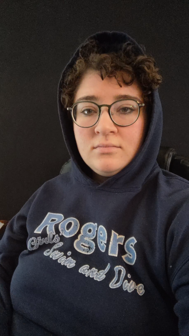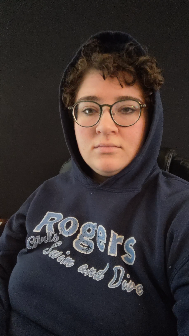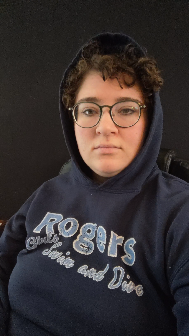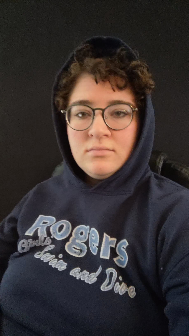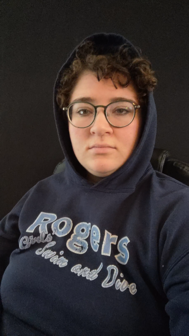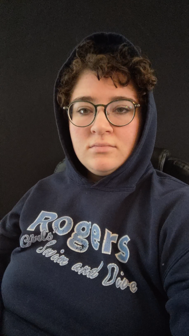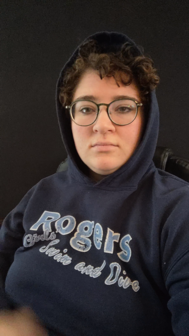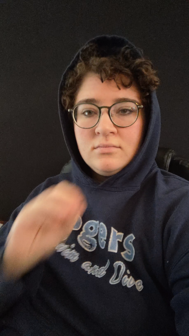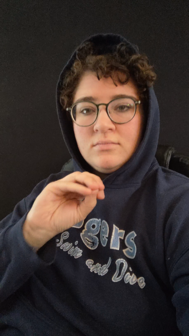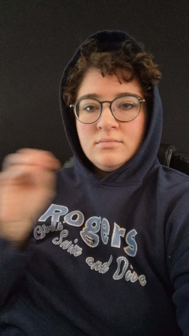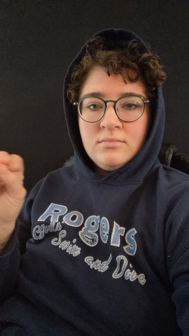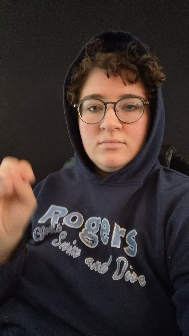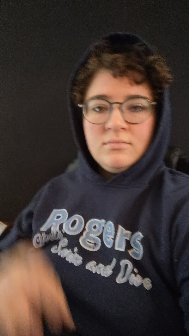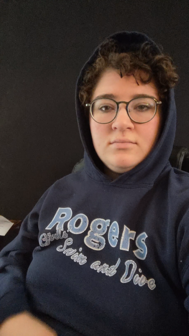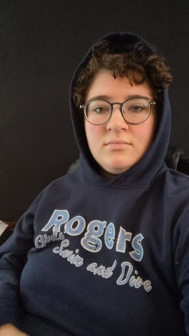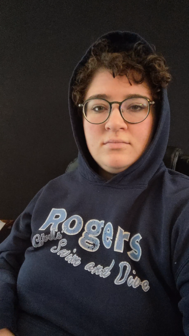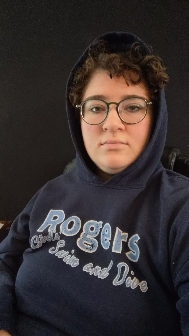none